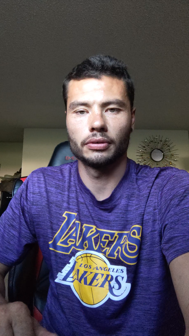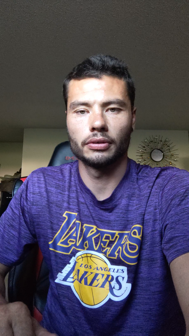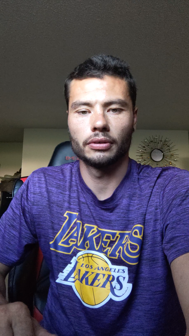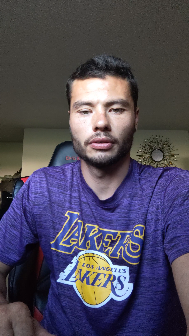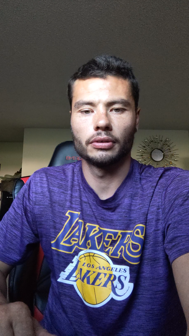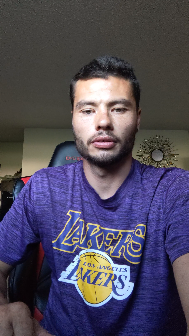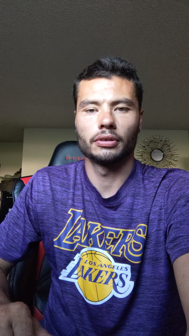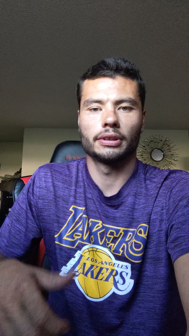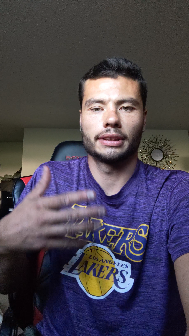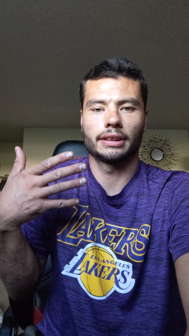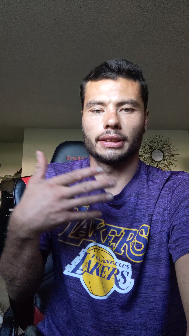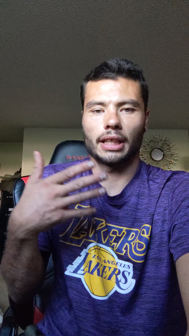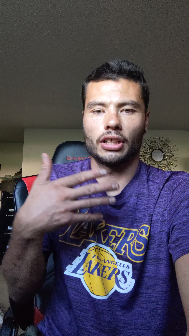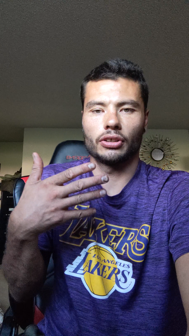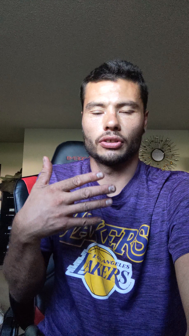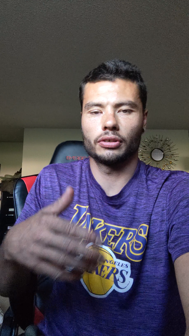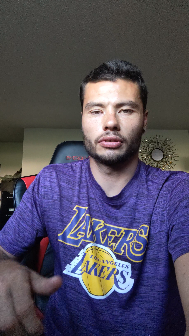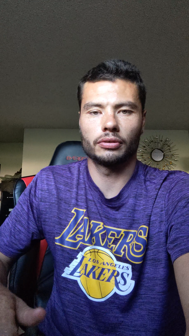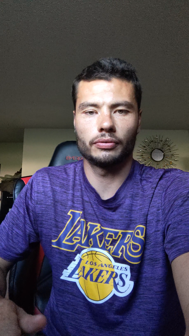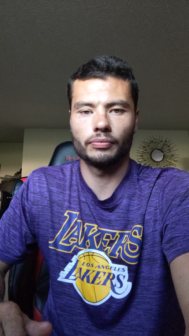scared